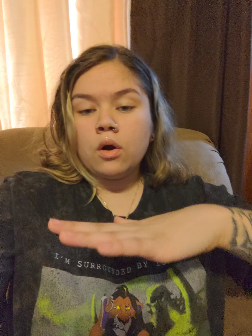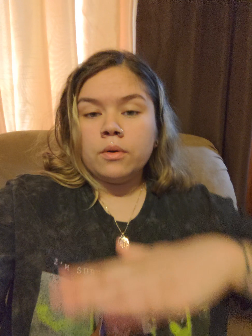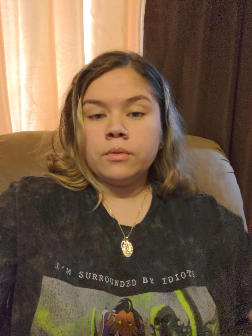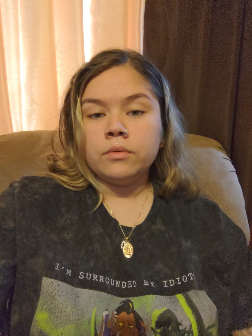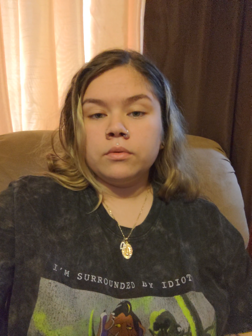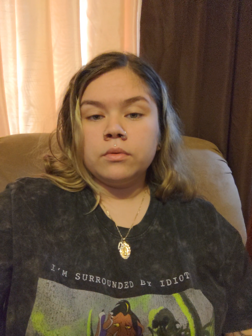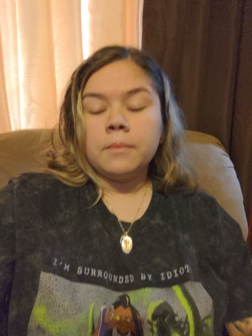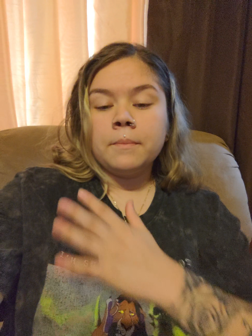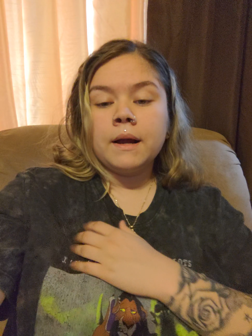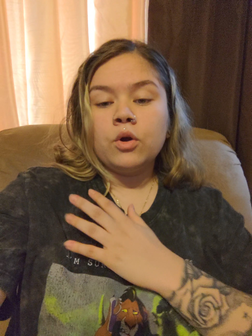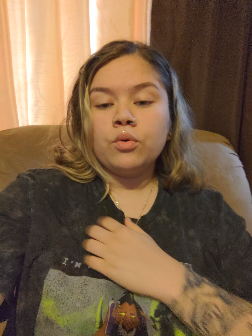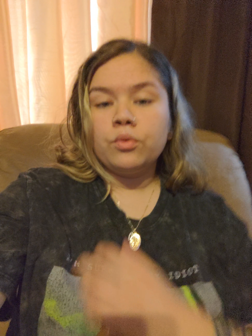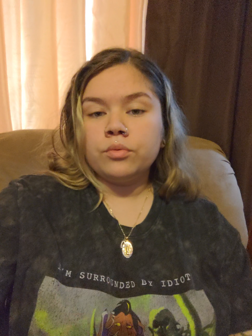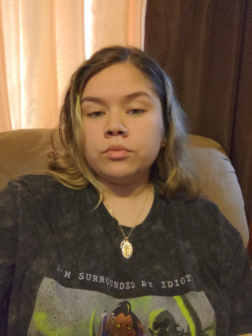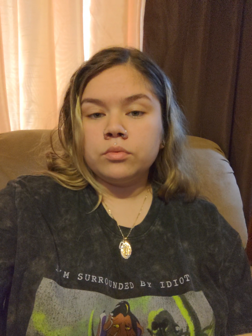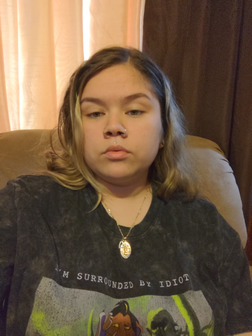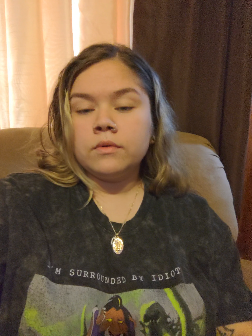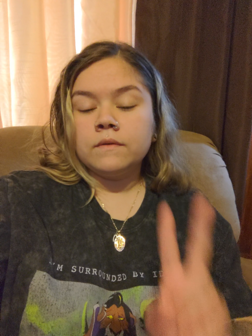bear